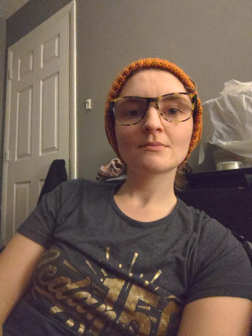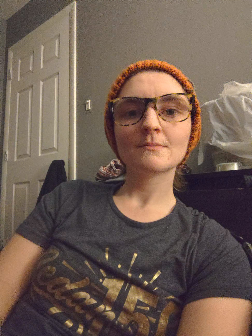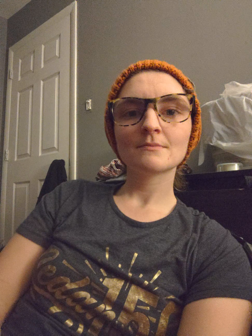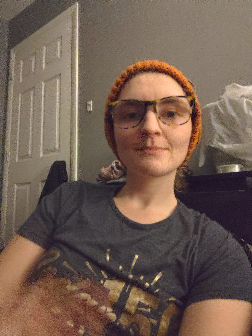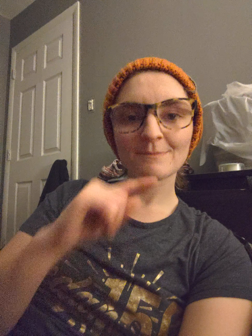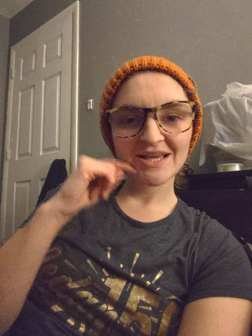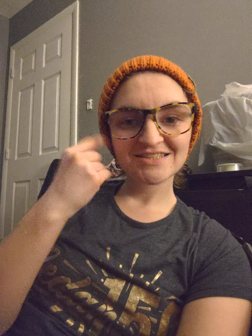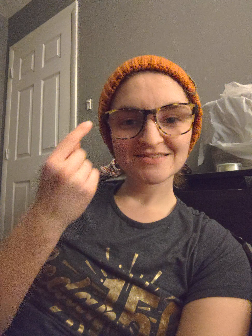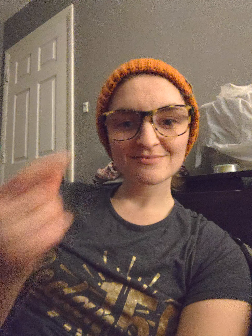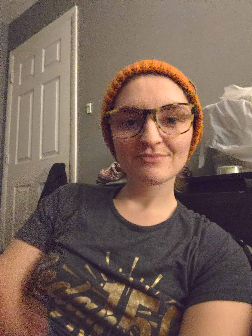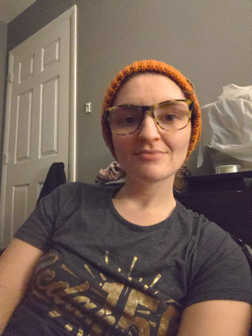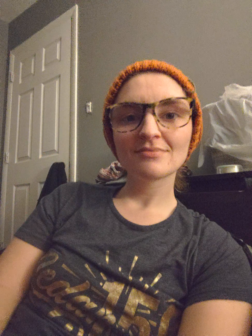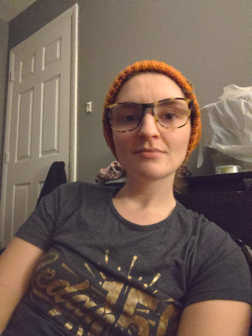smile